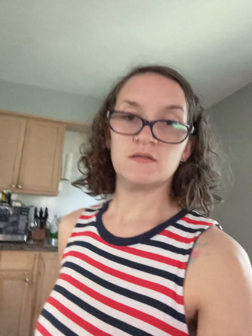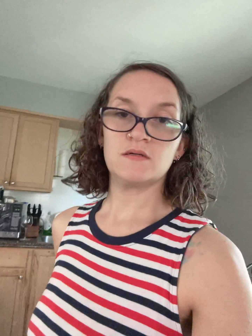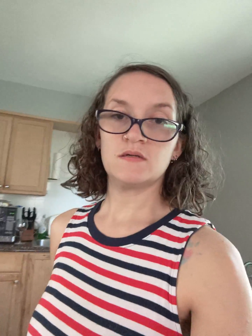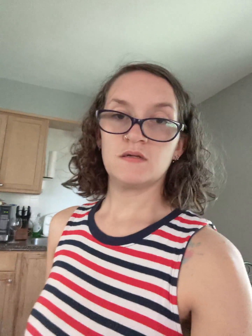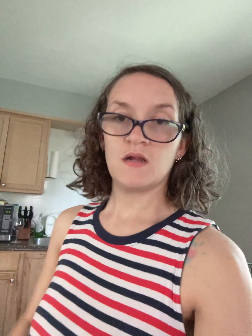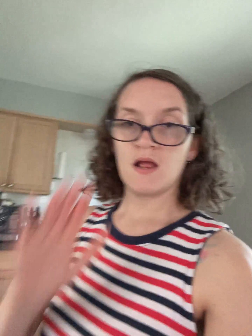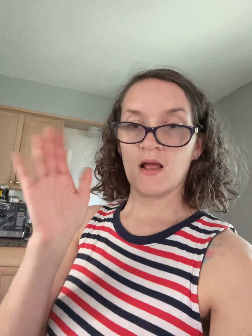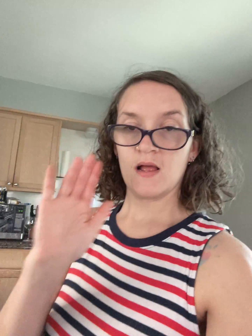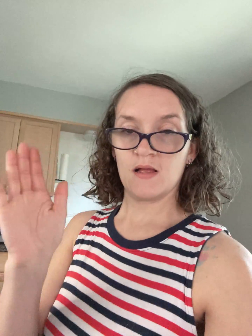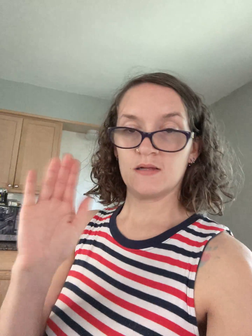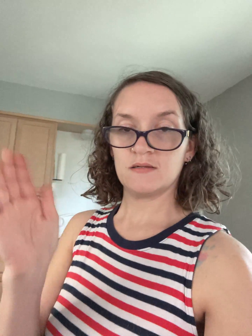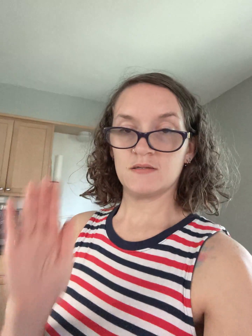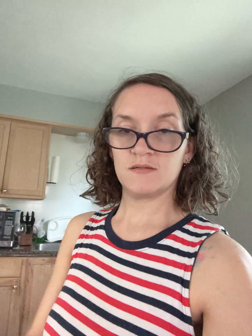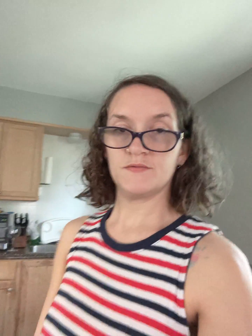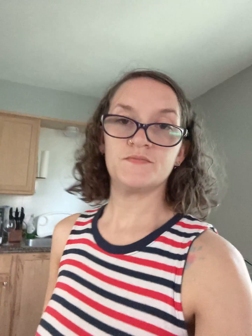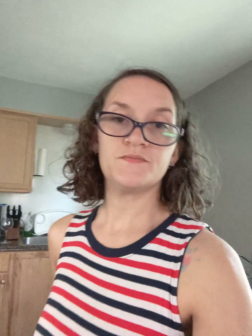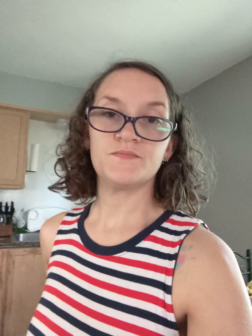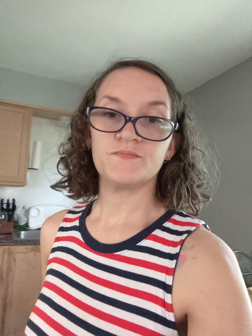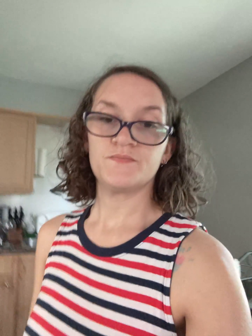hi